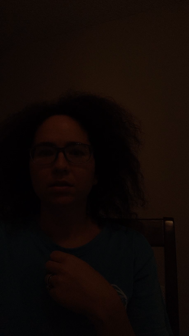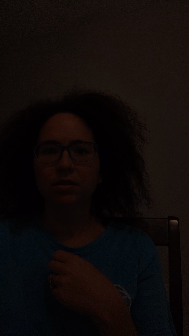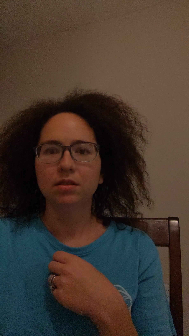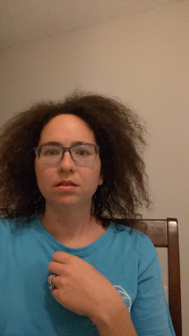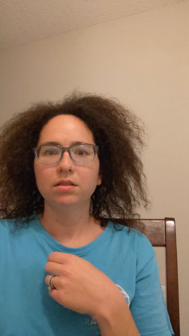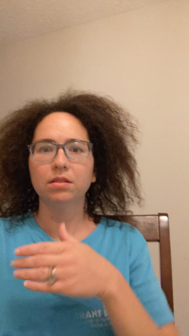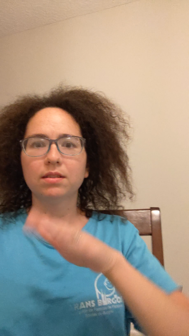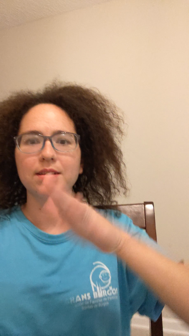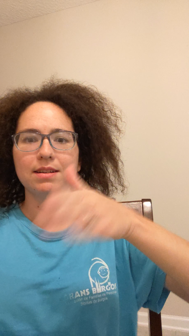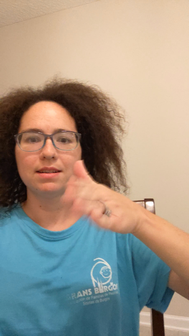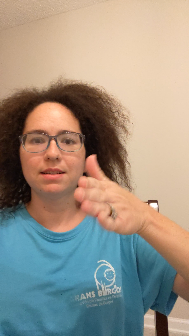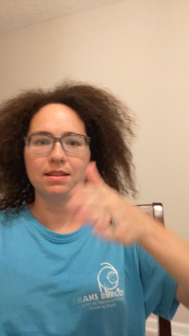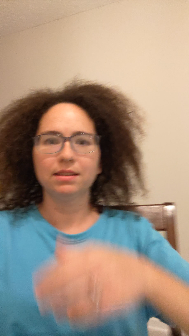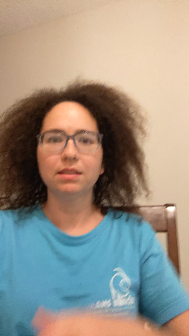cook